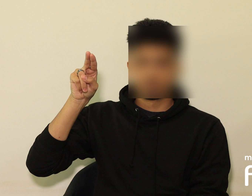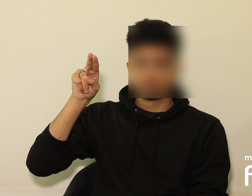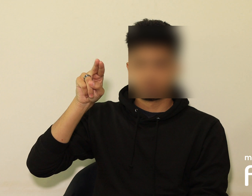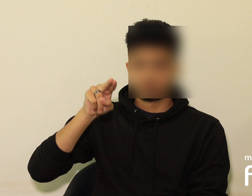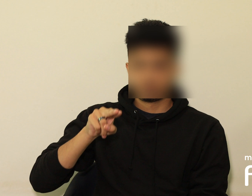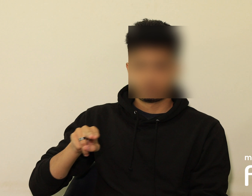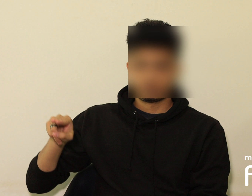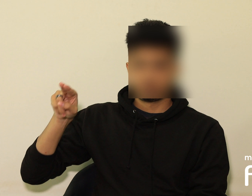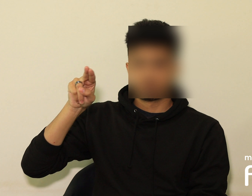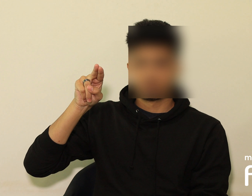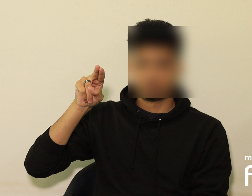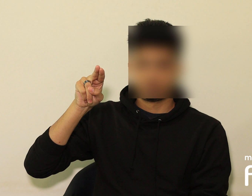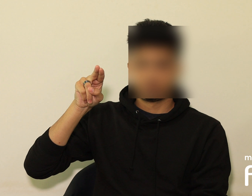ہ